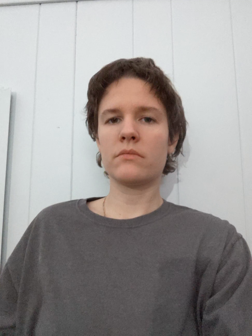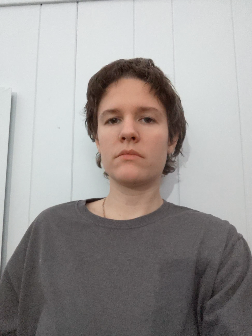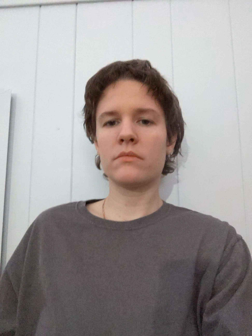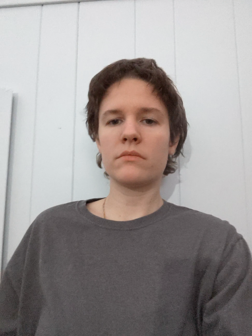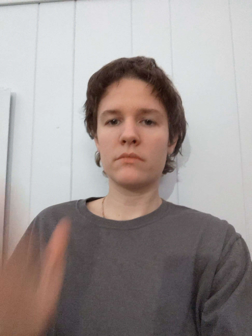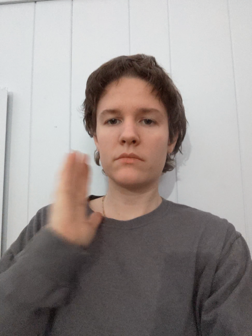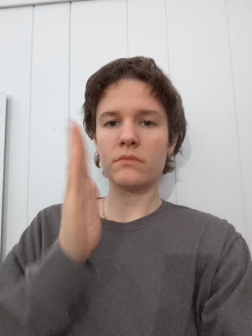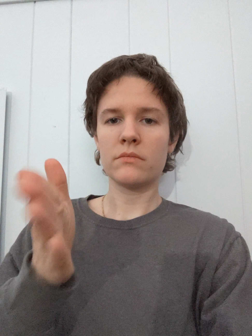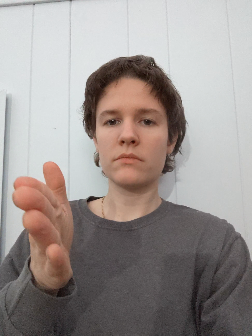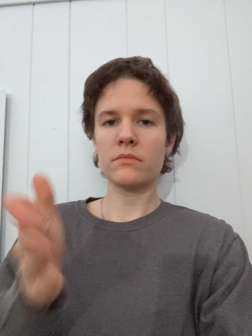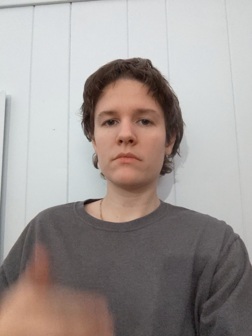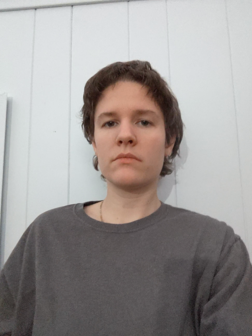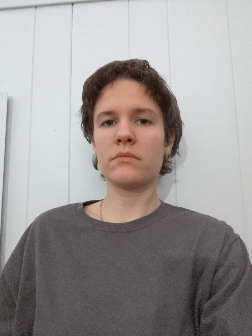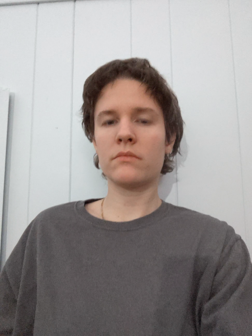will